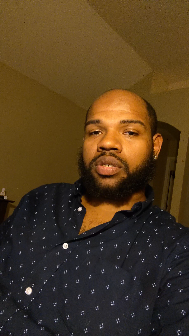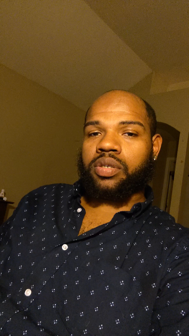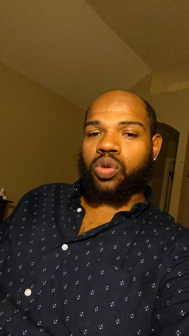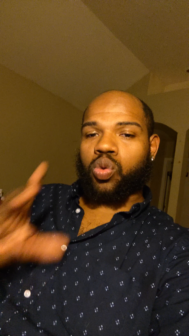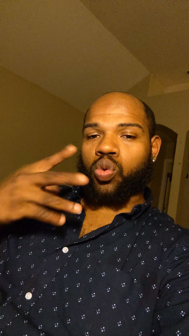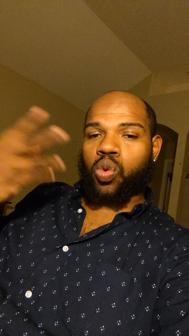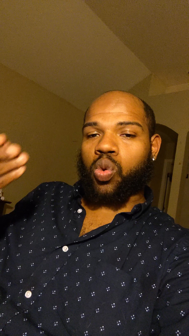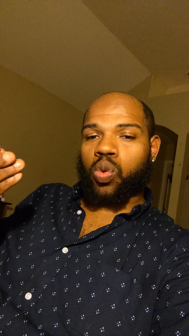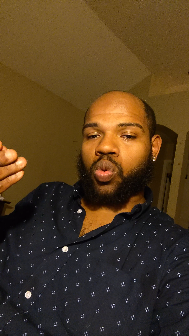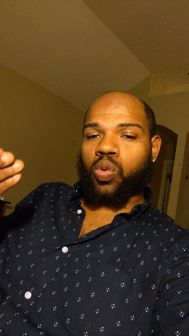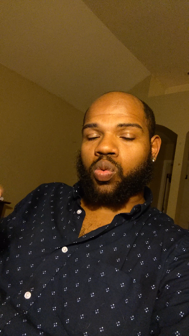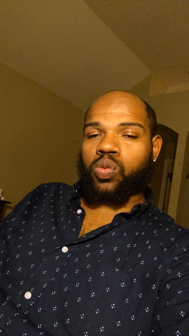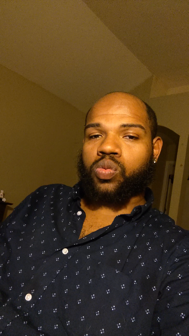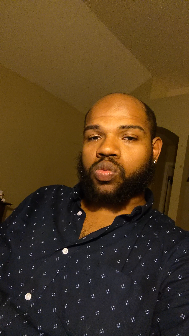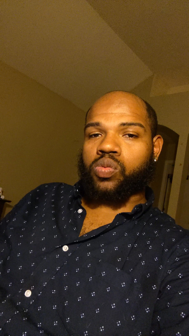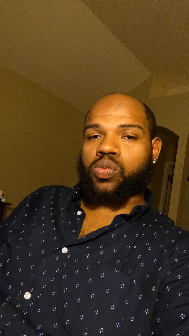going to